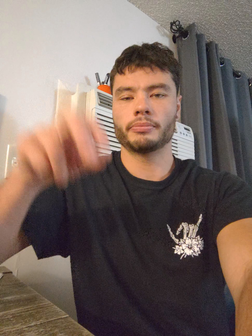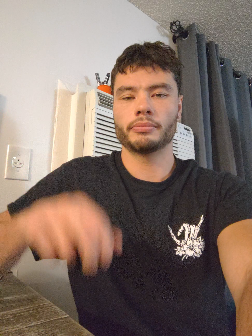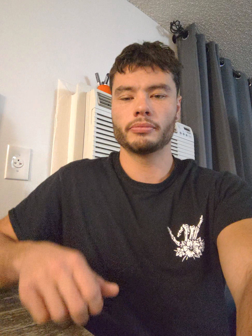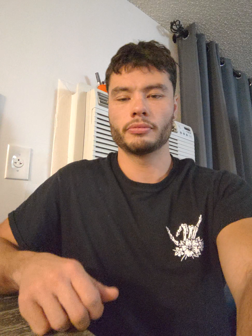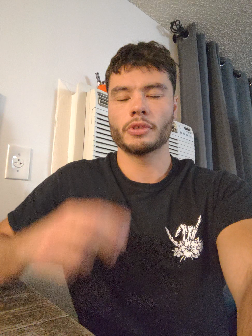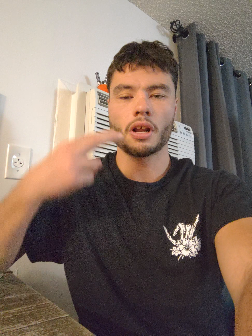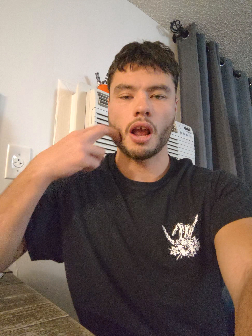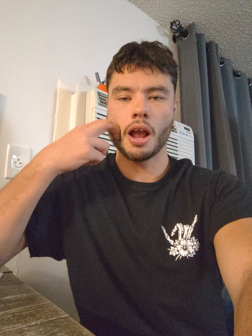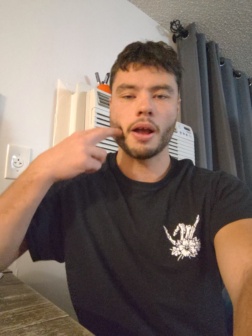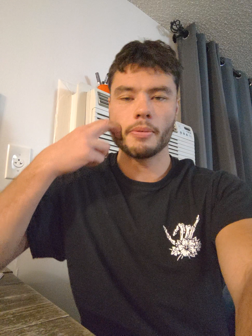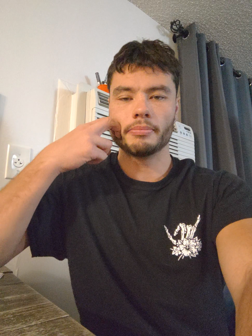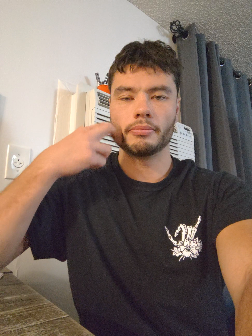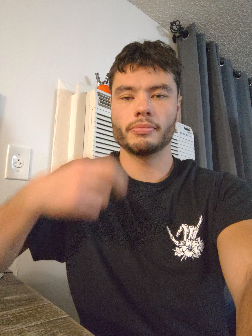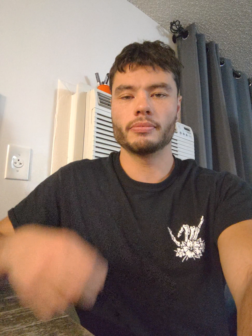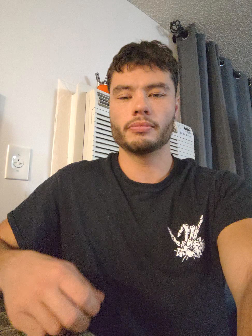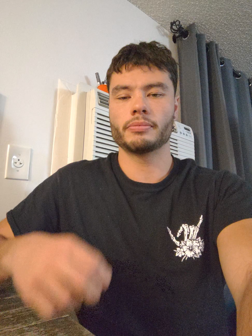gum